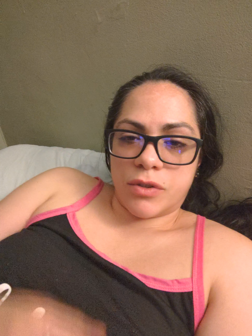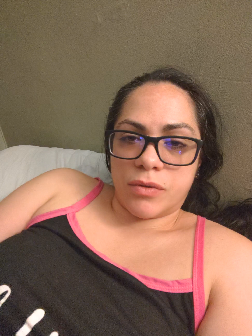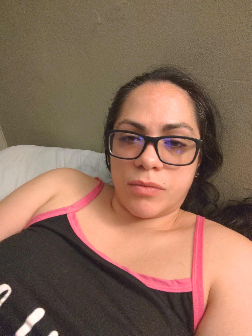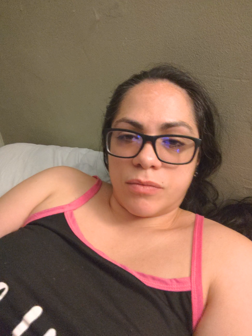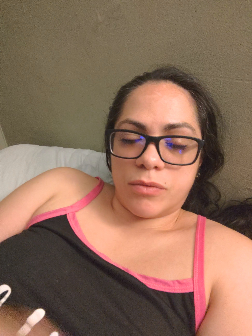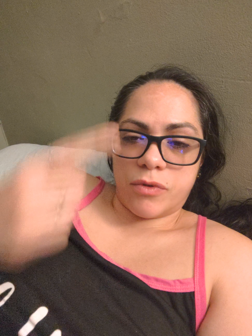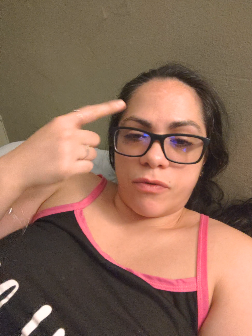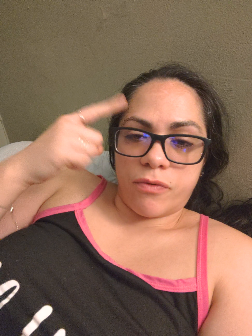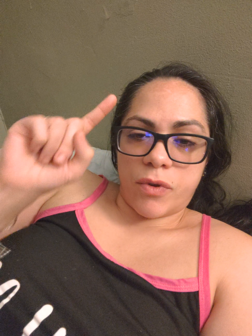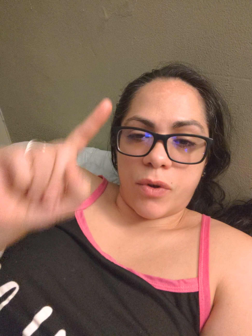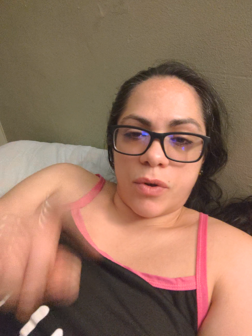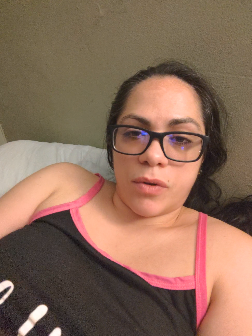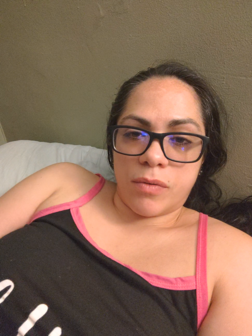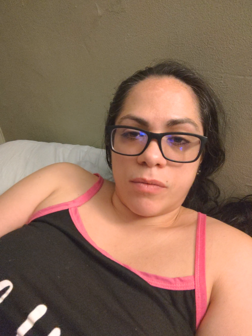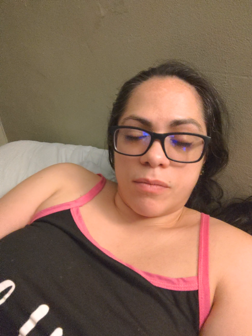for